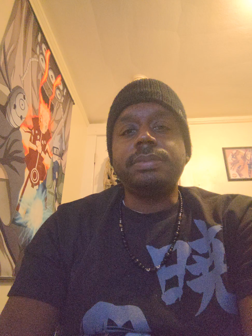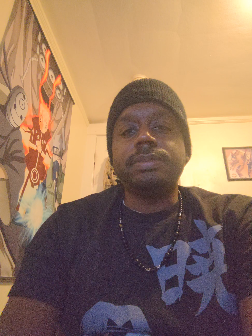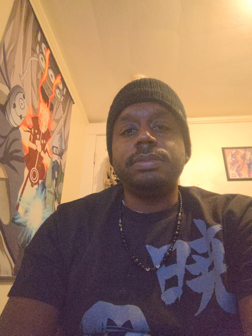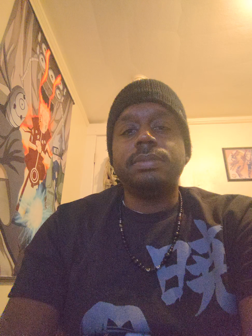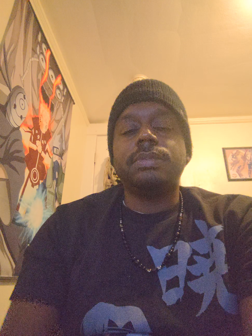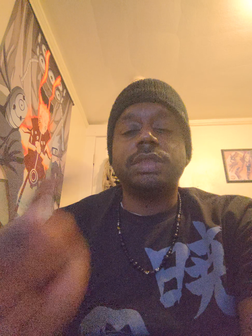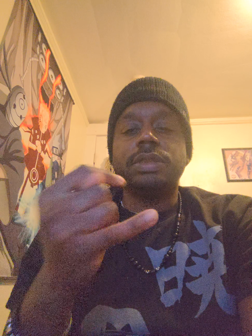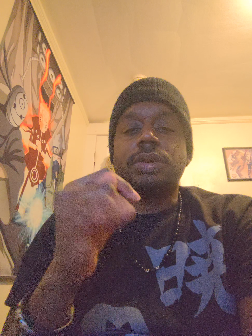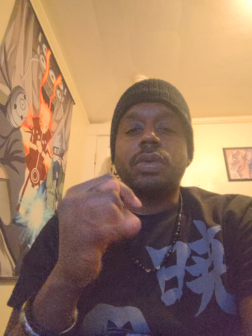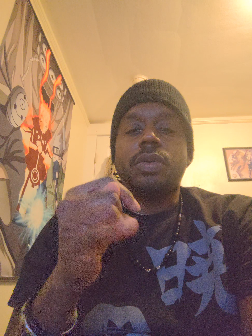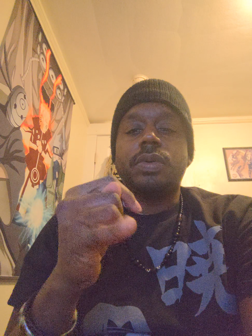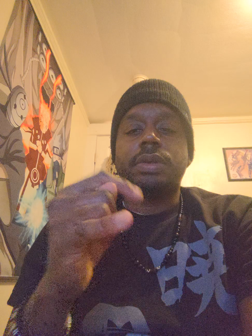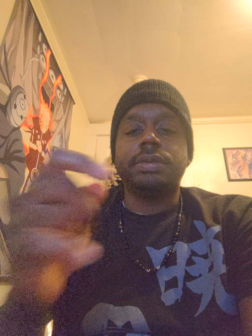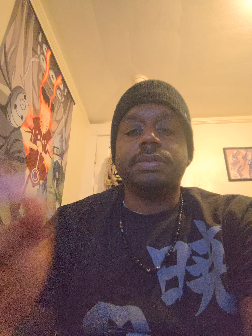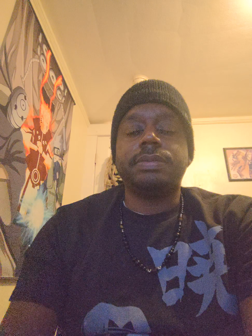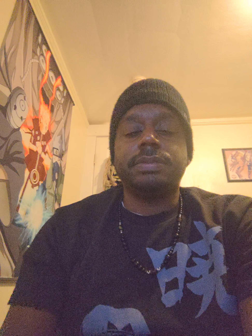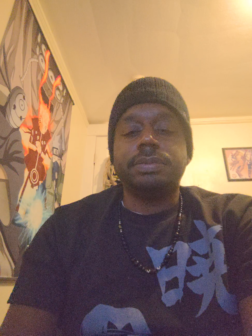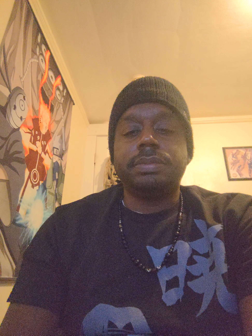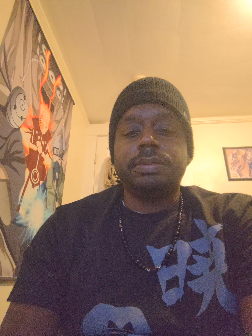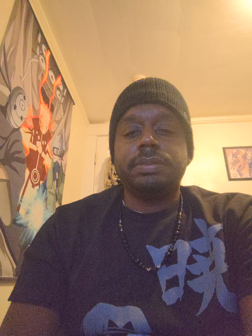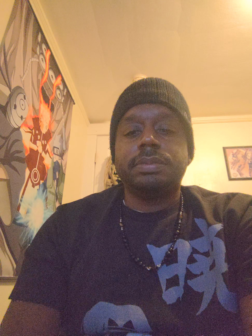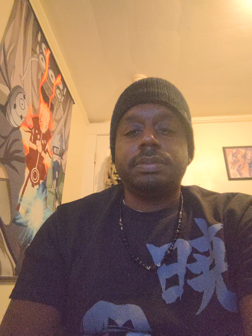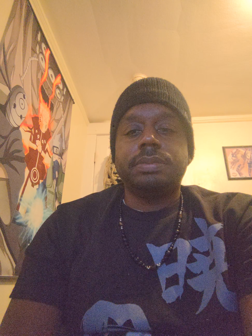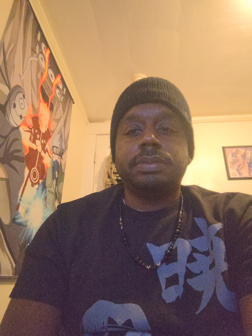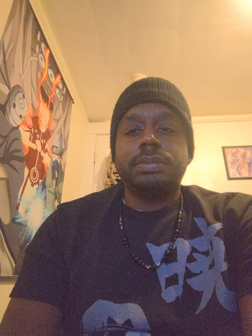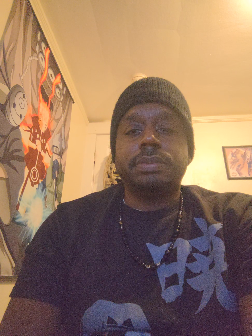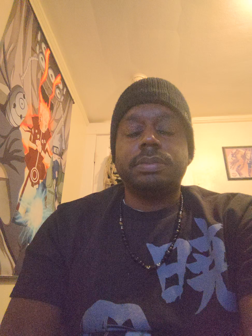toy